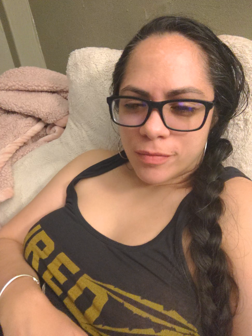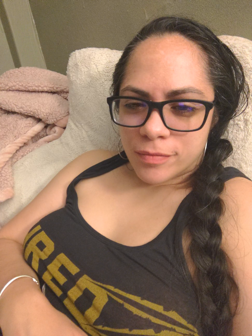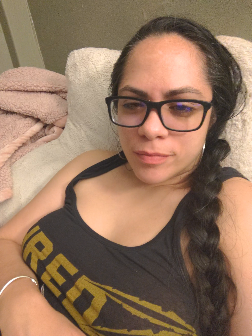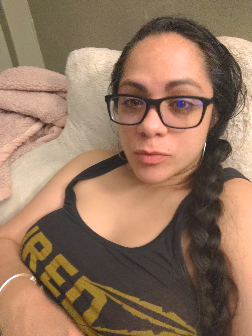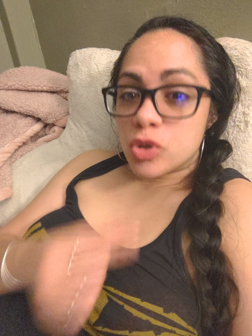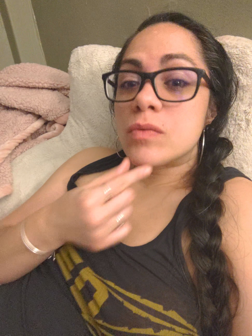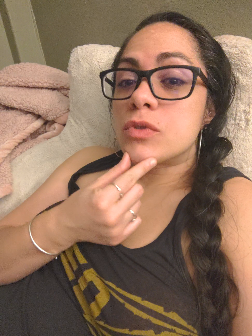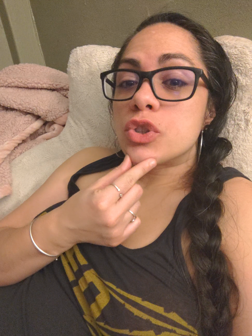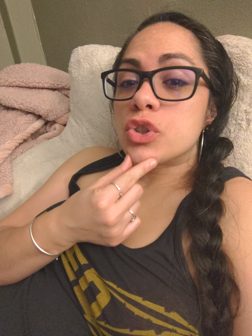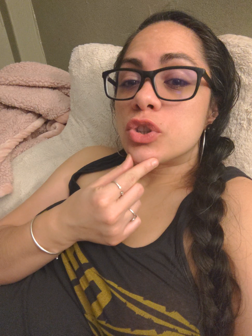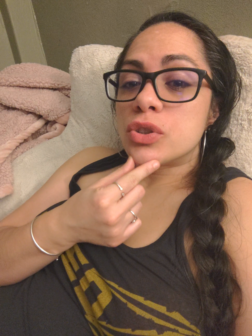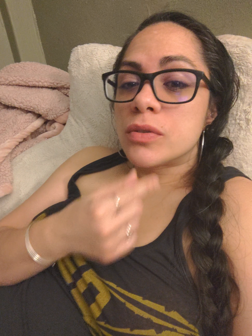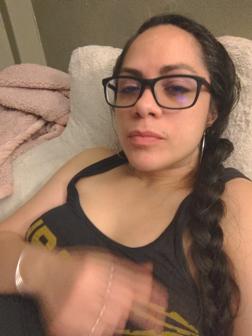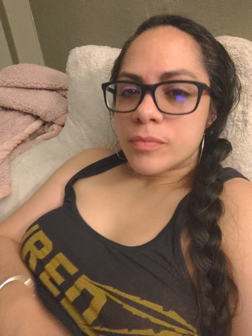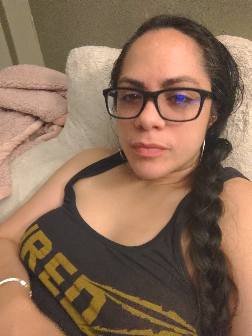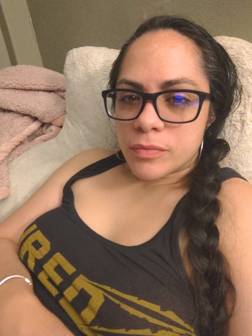chin